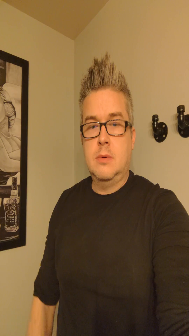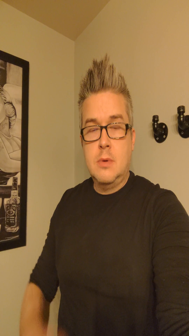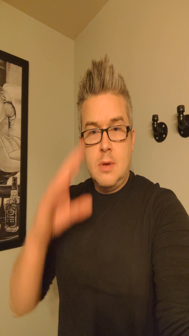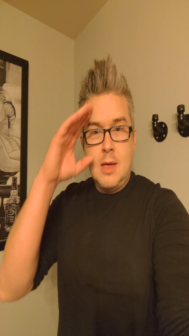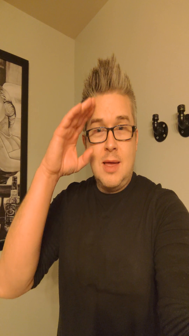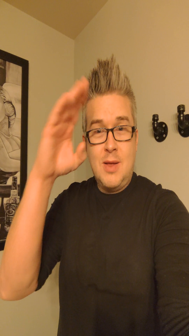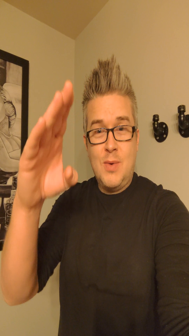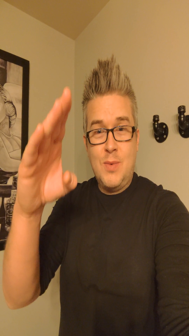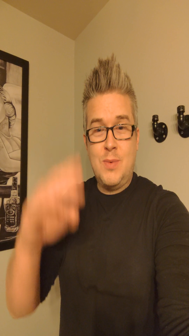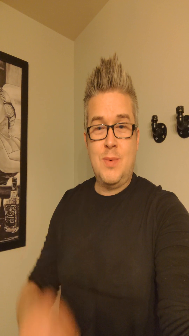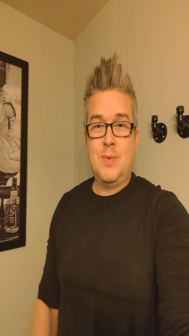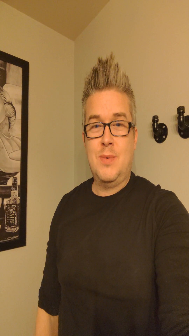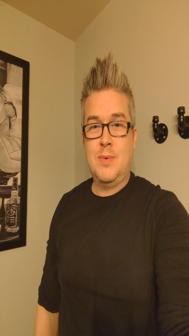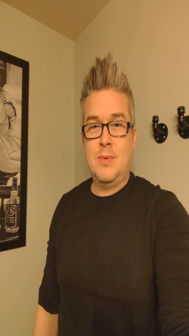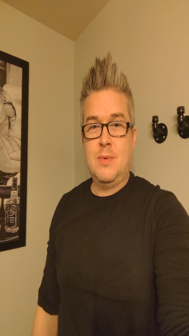hello